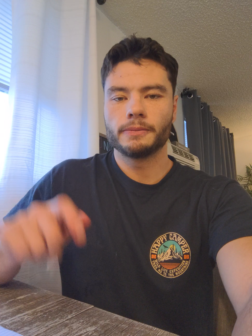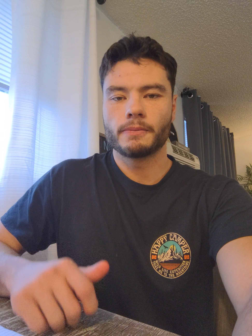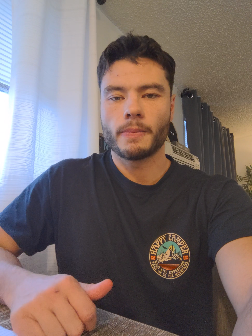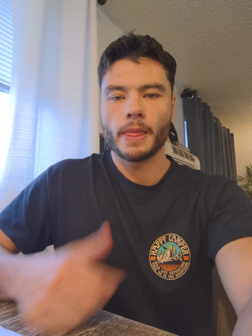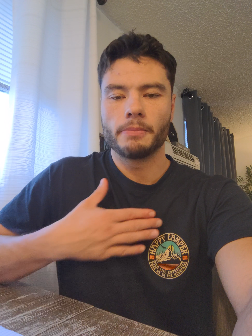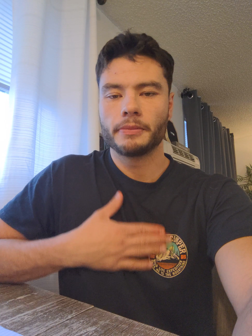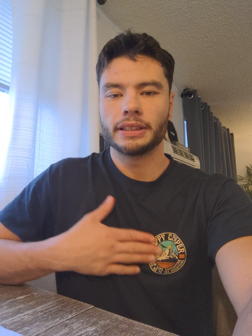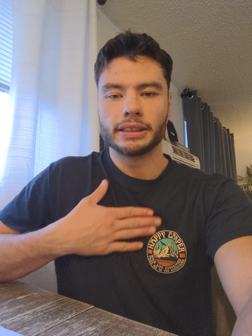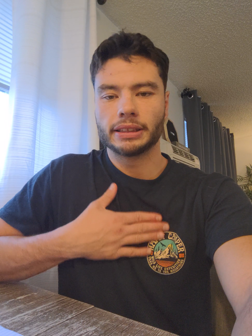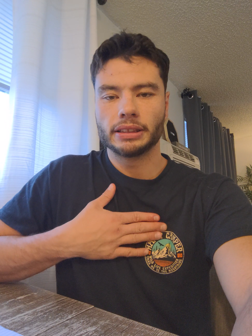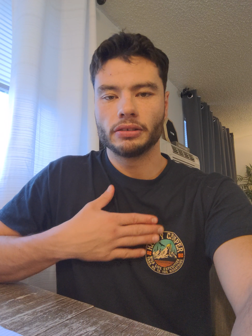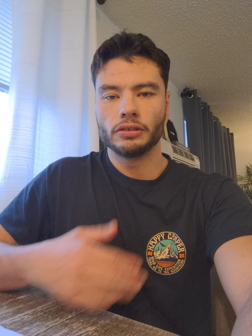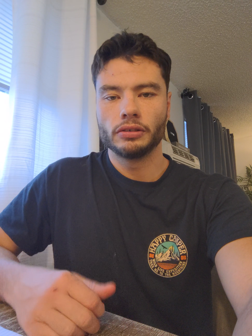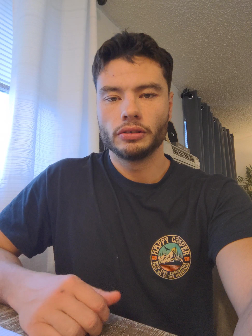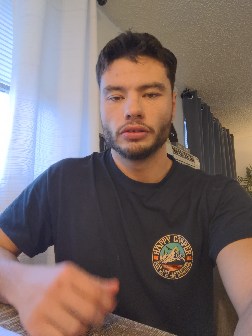please